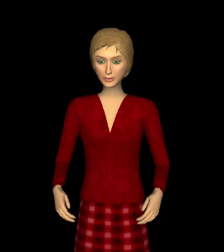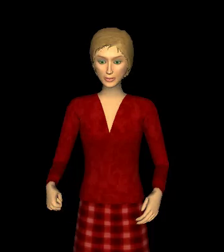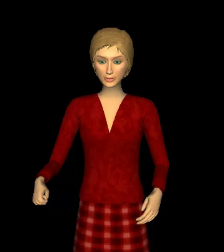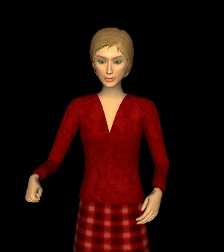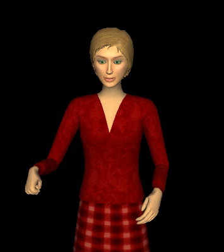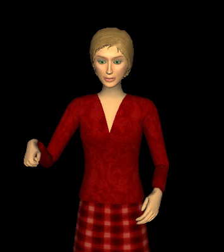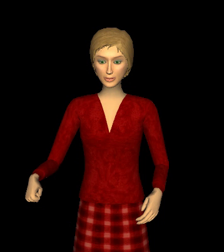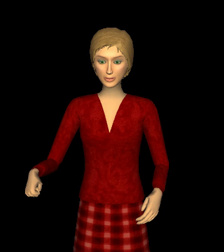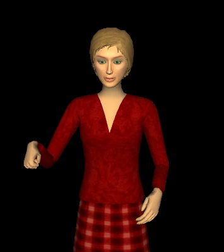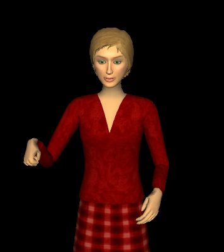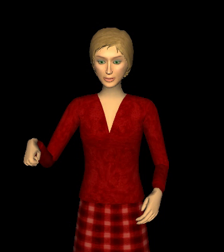أمتعة